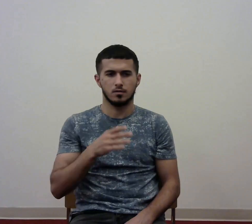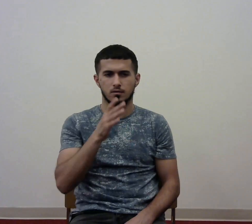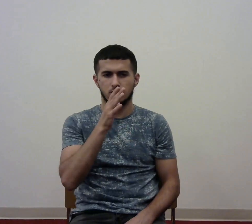vaxt